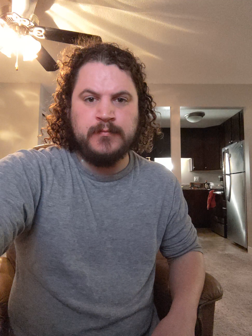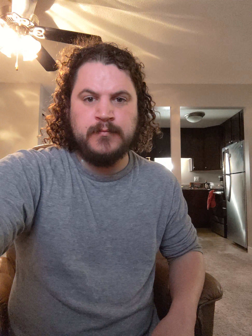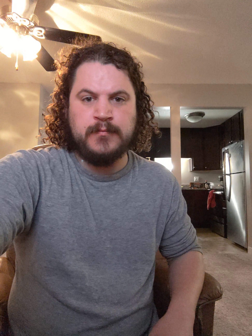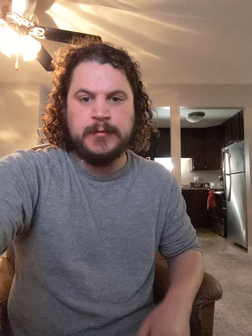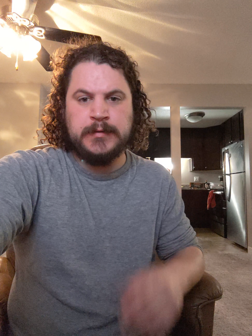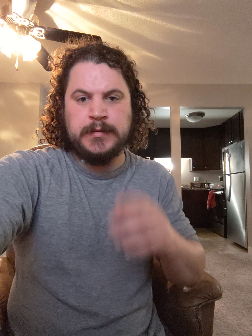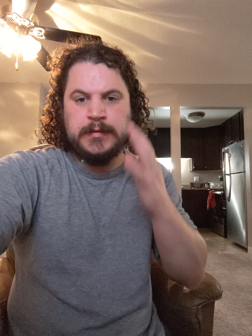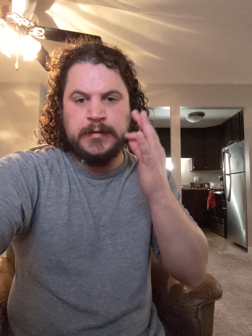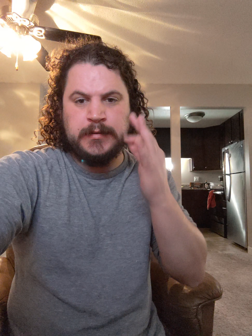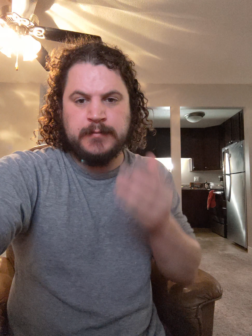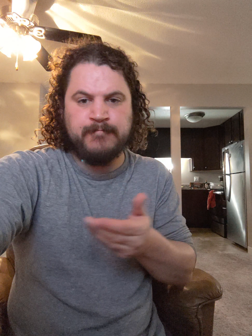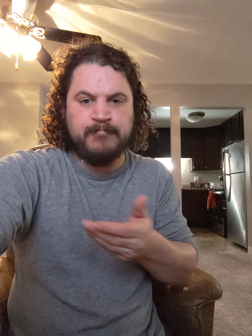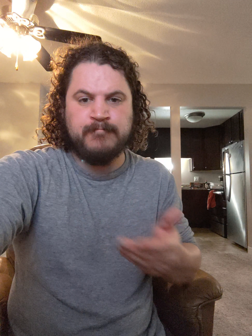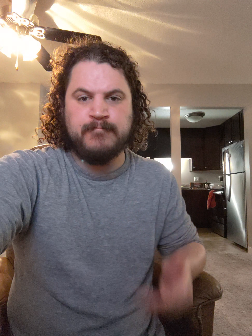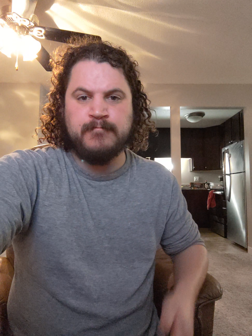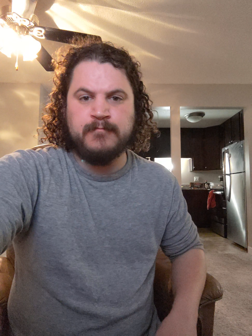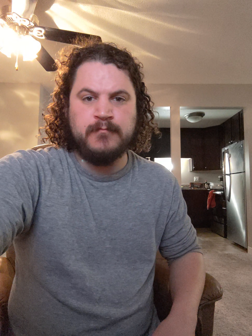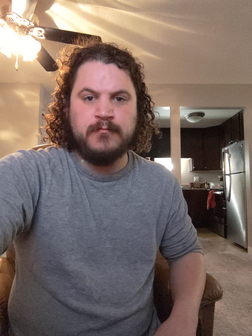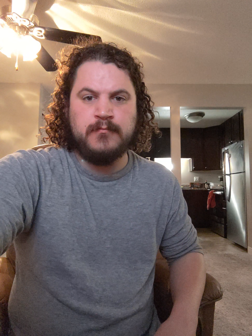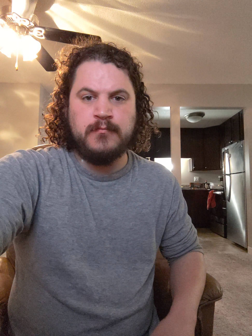kitty